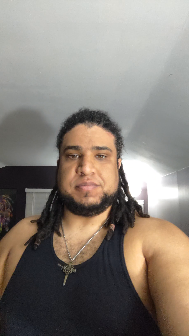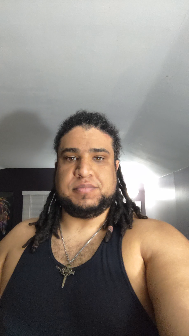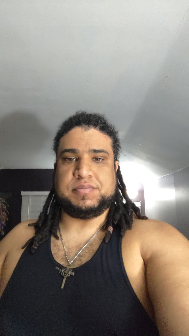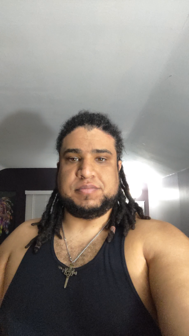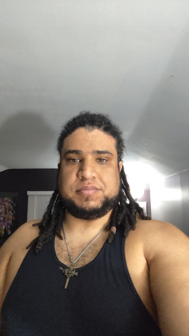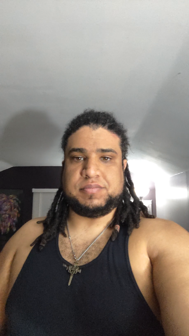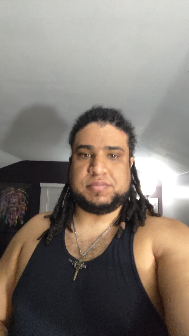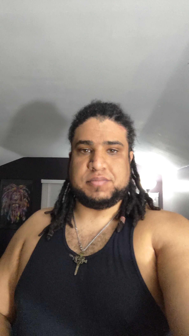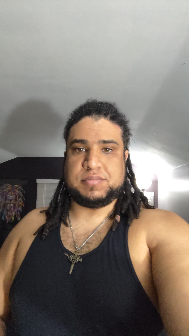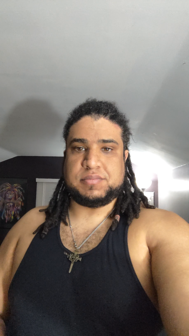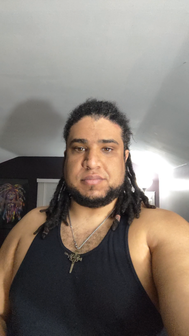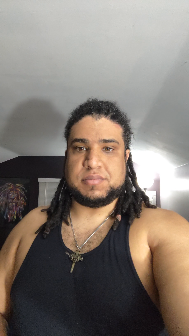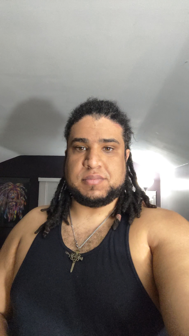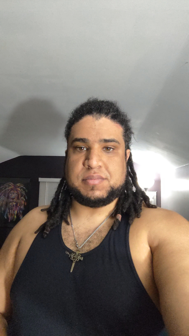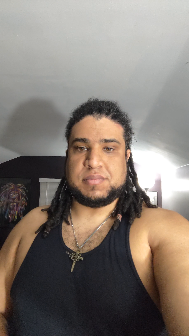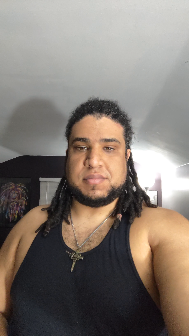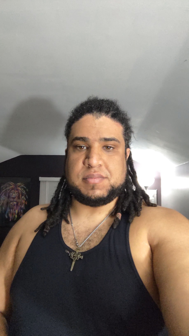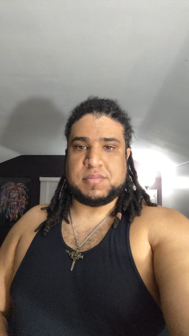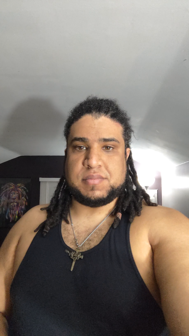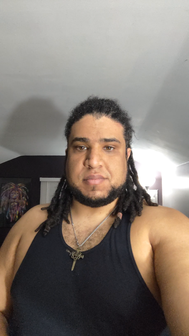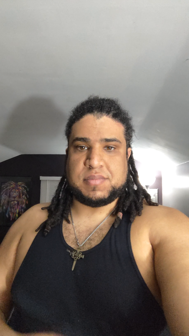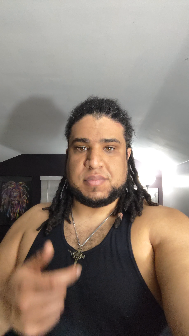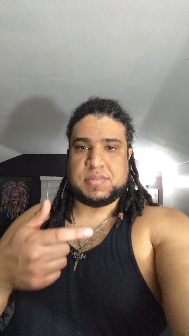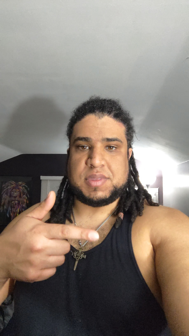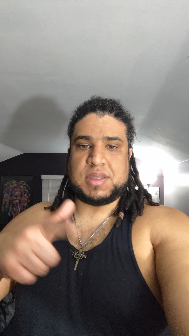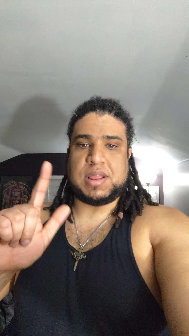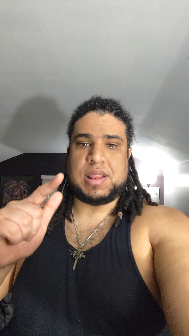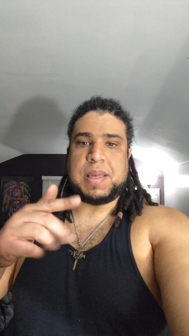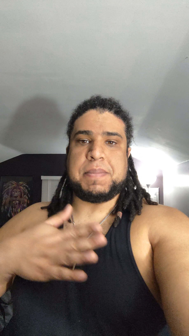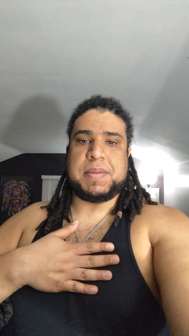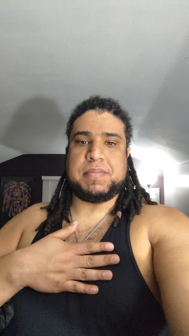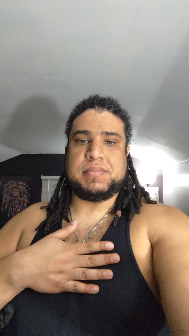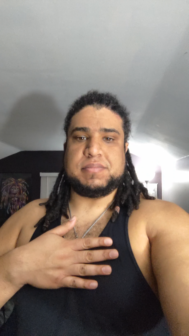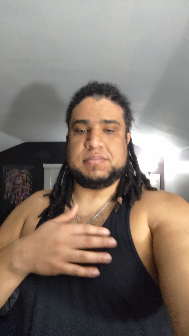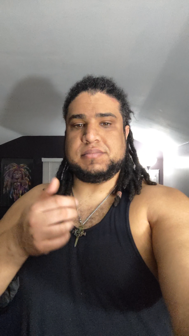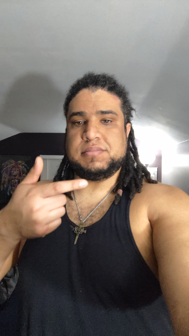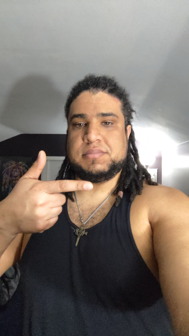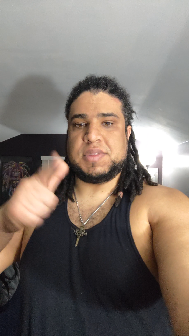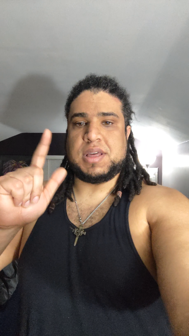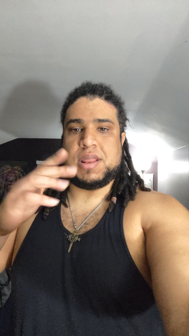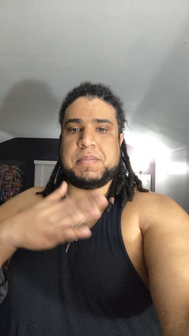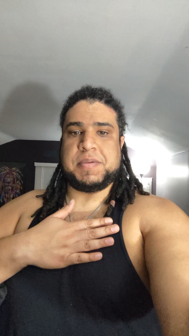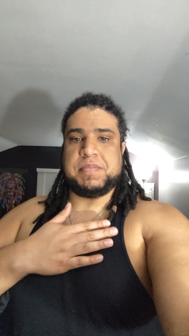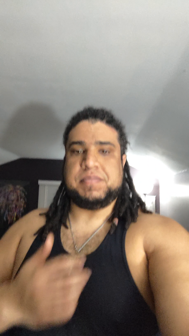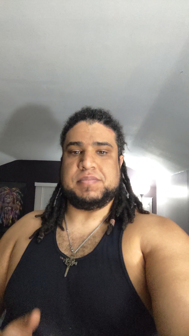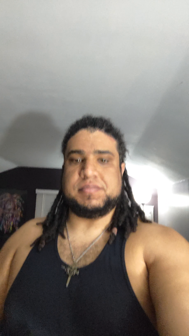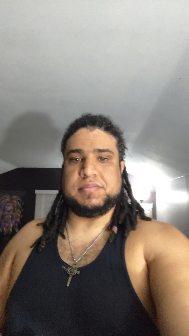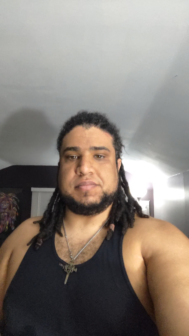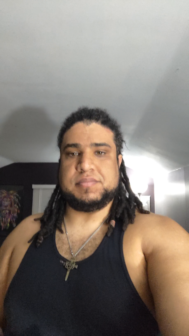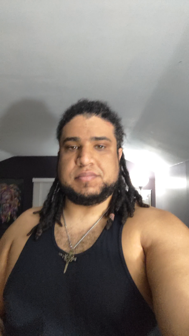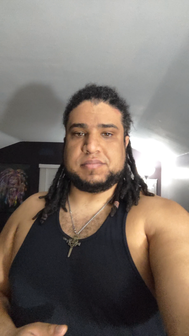let me